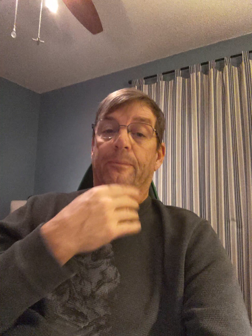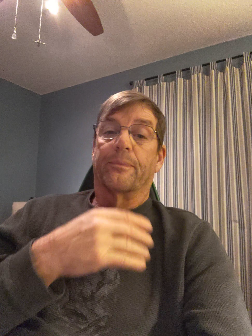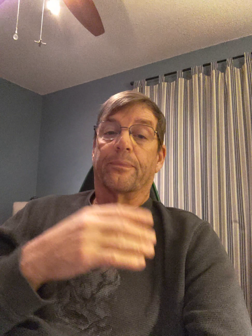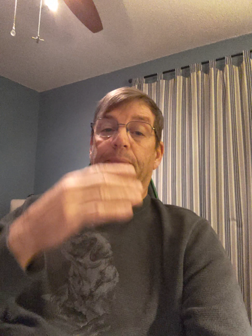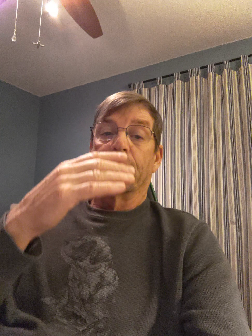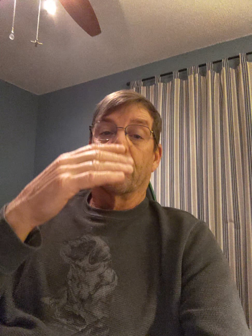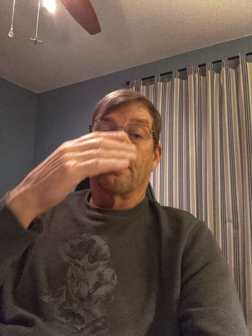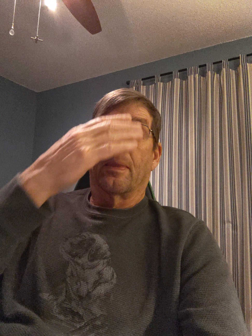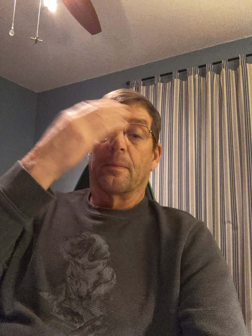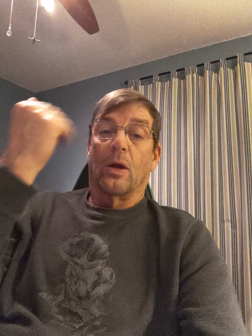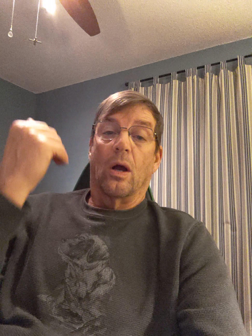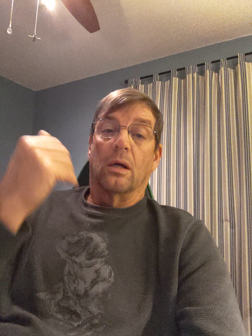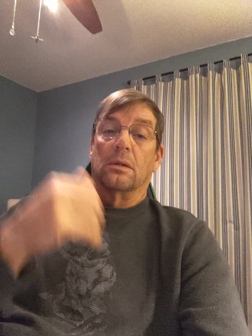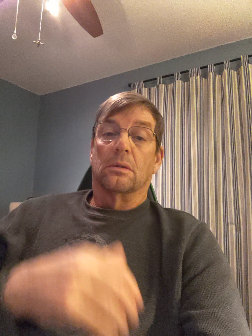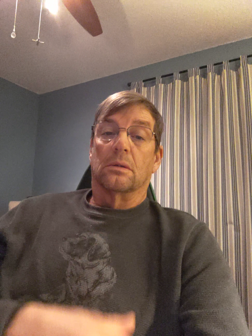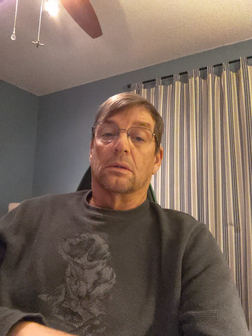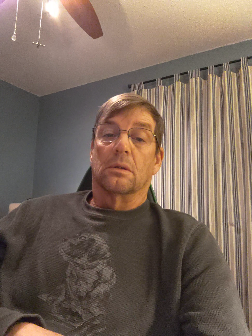because